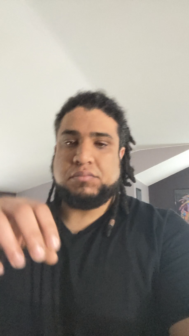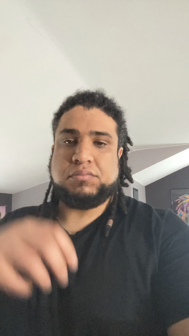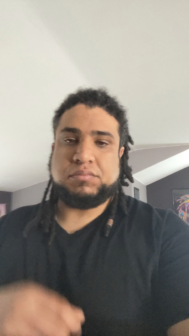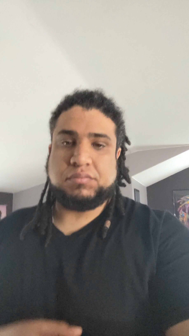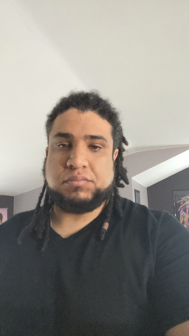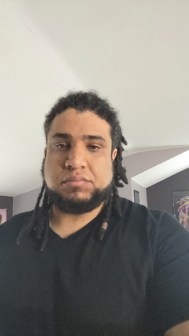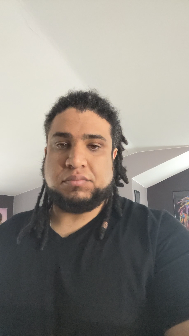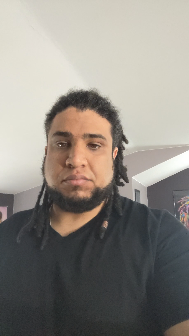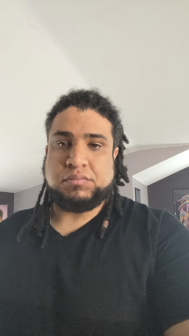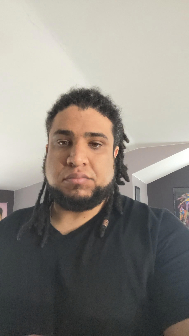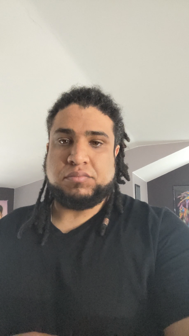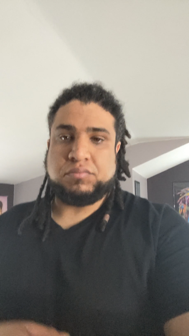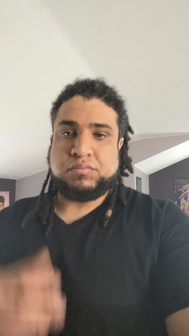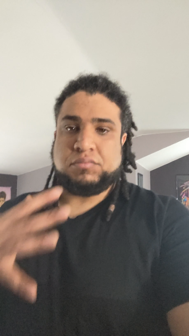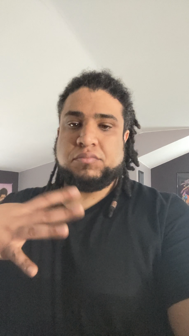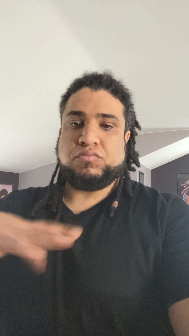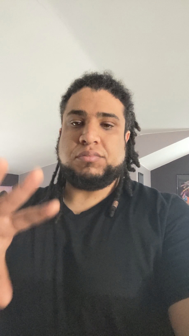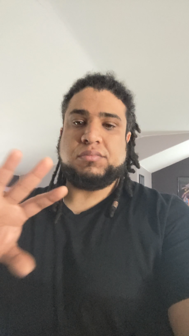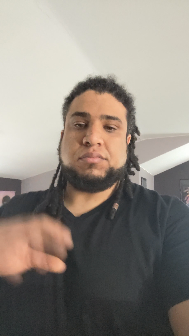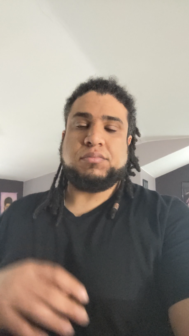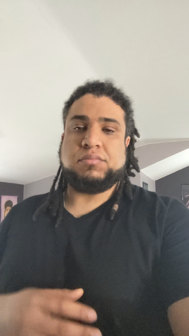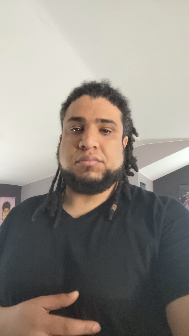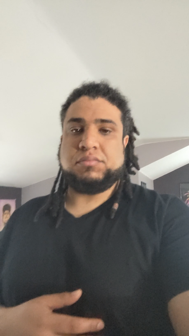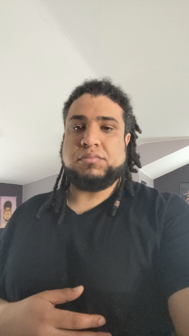dress